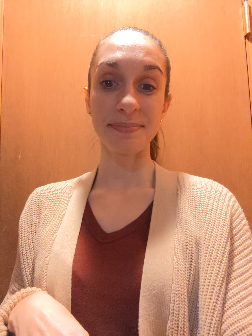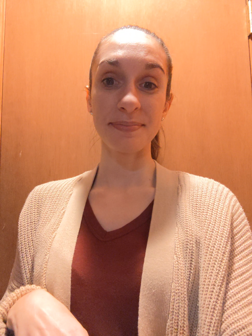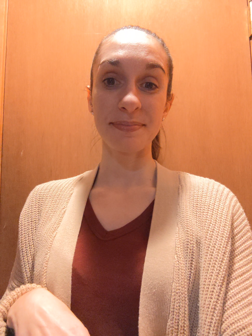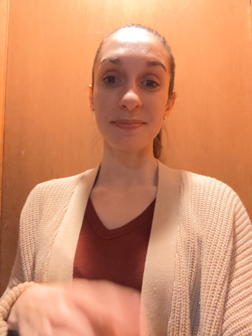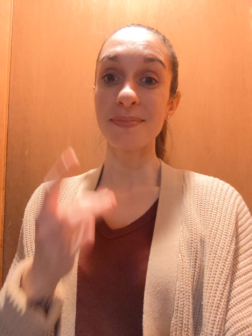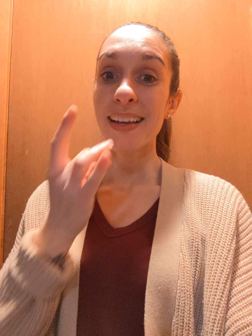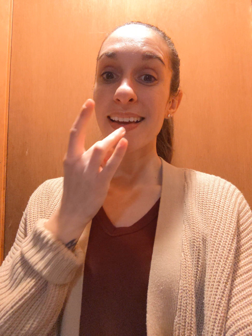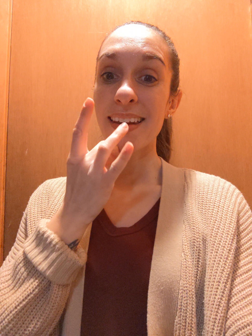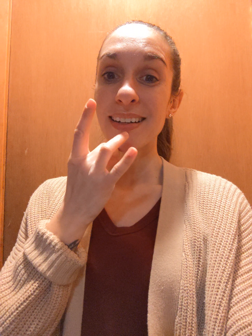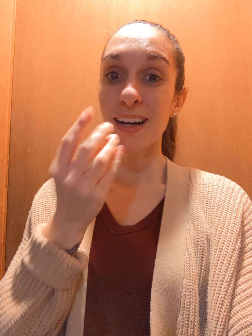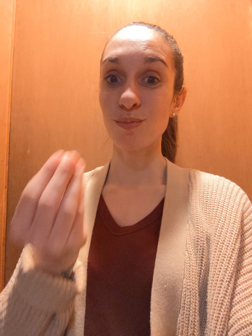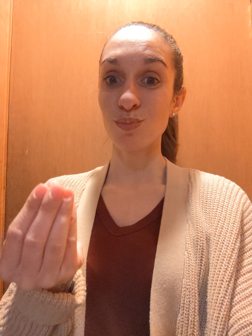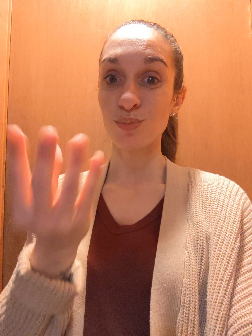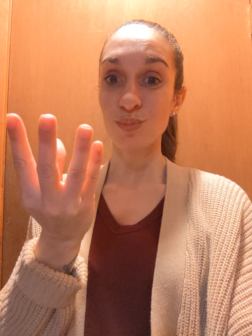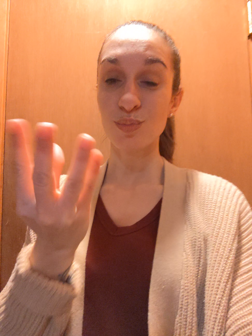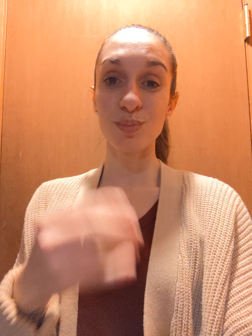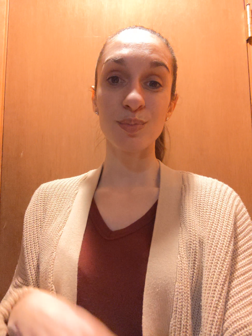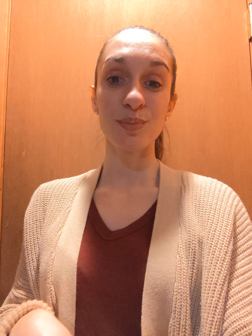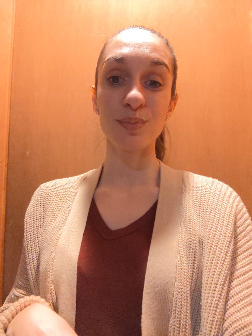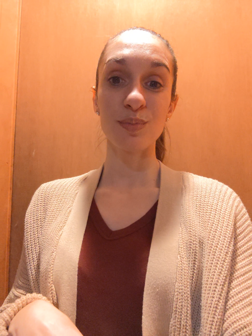lamp